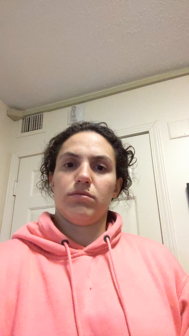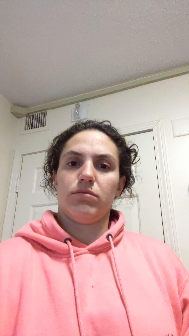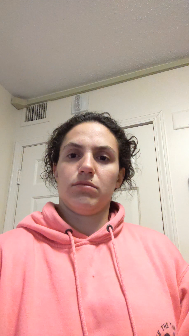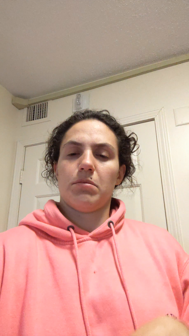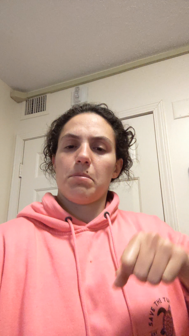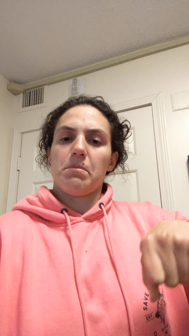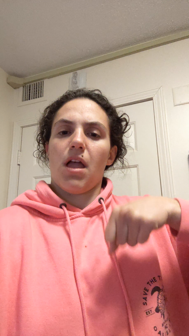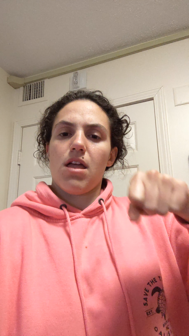bicycle